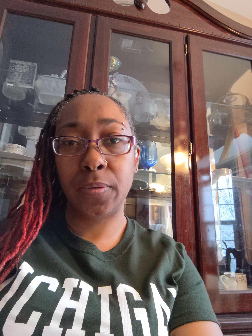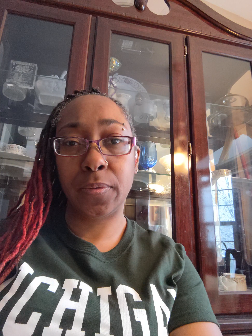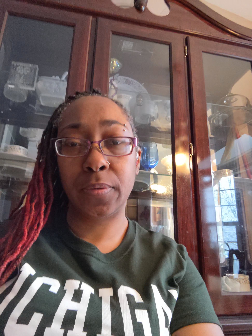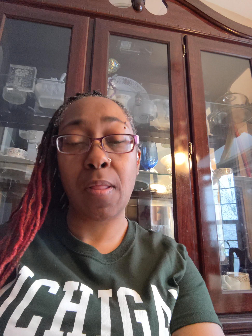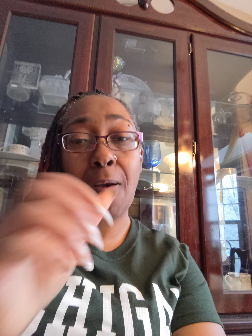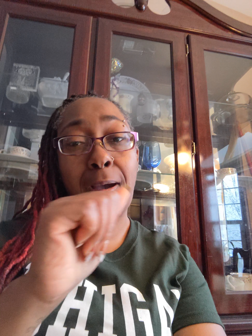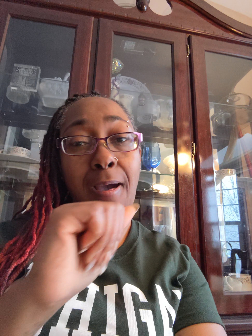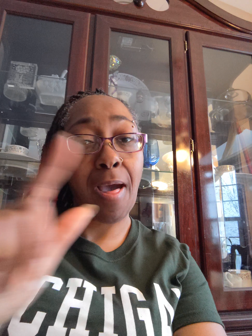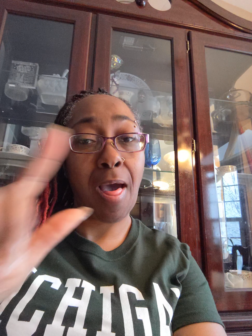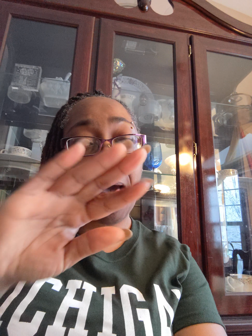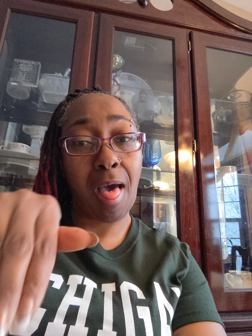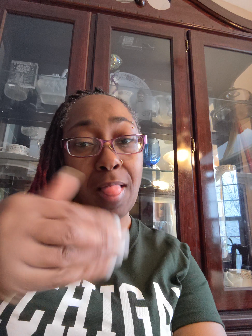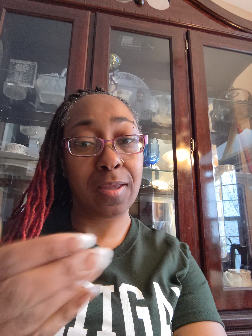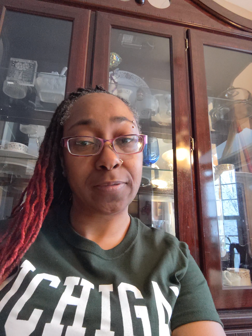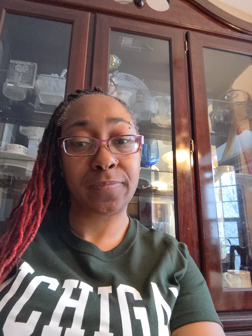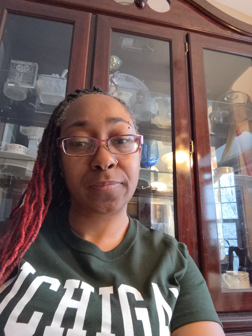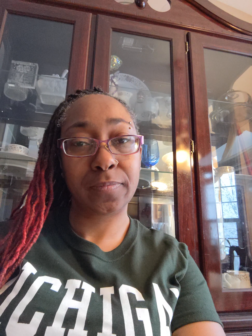all